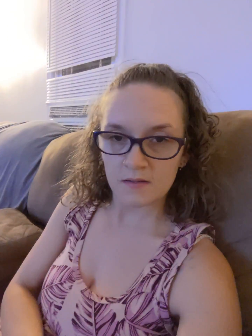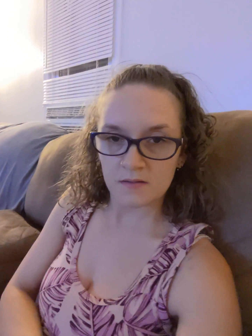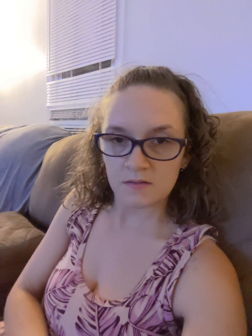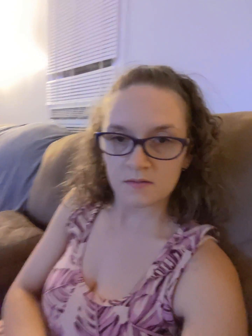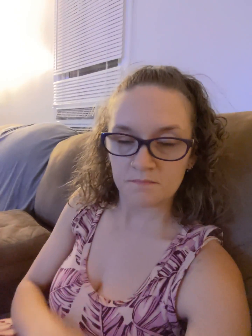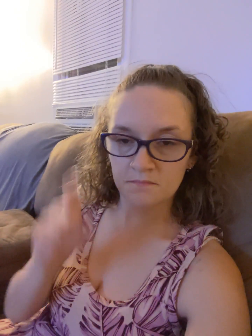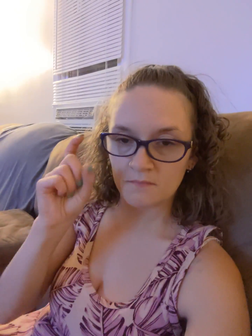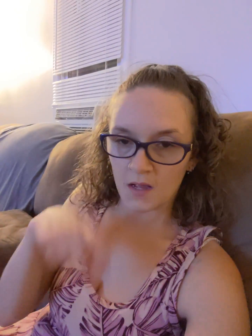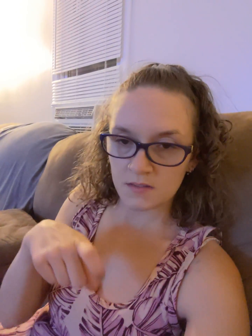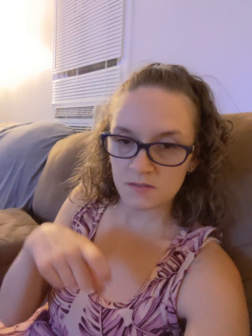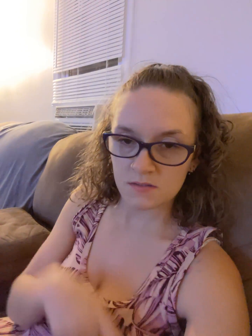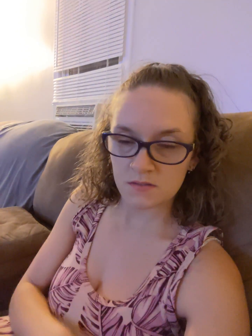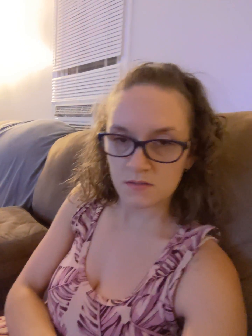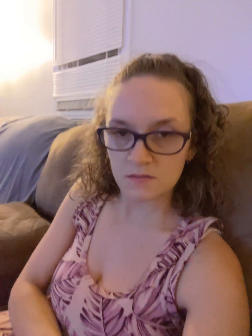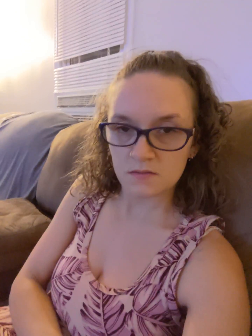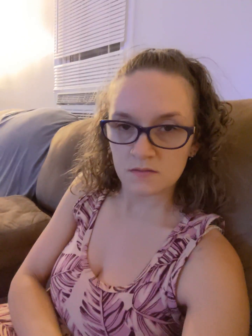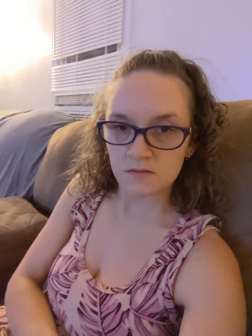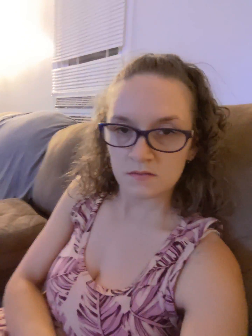must